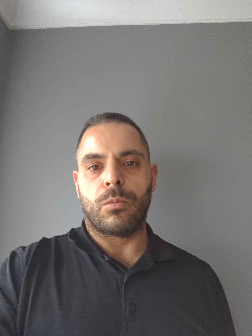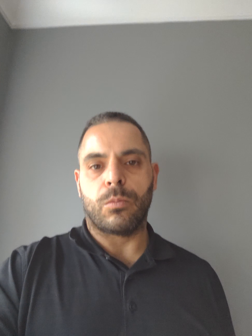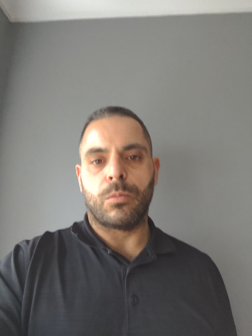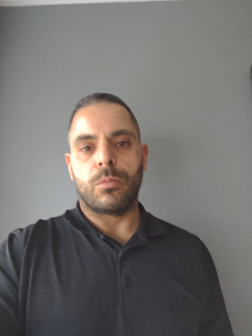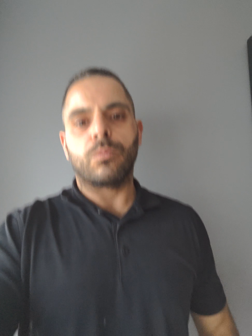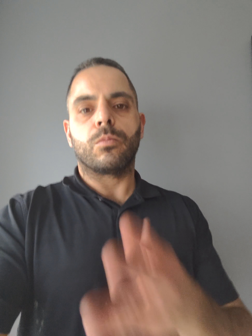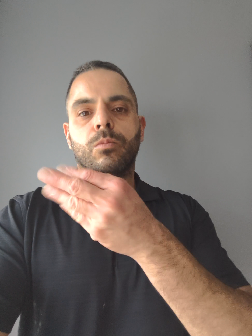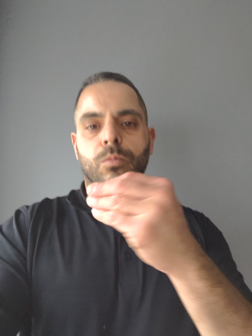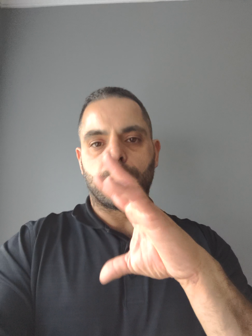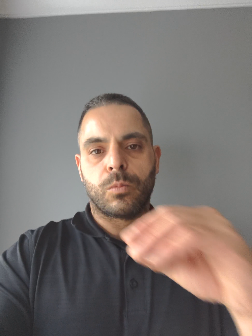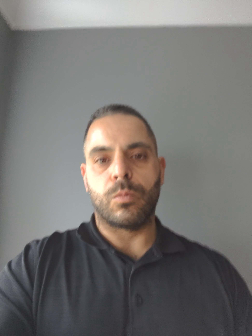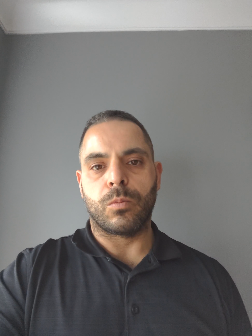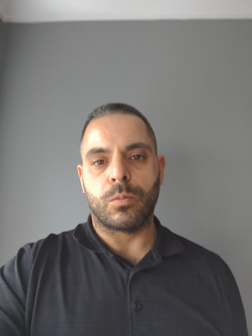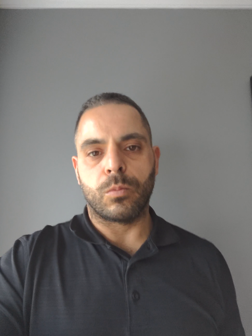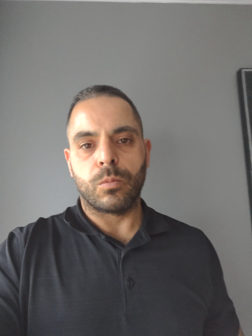story